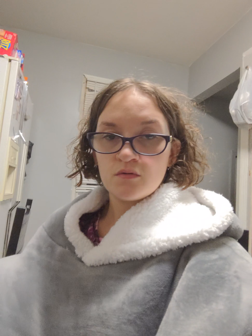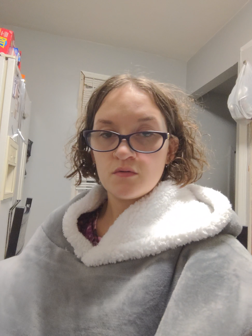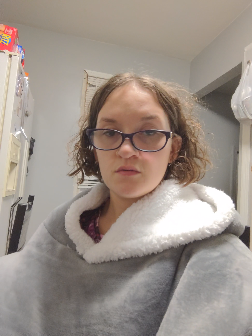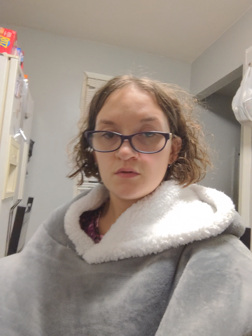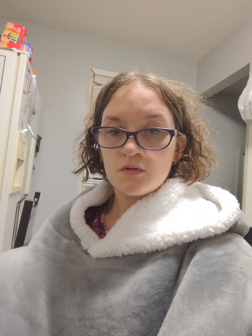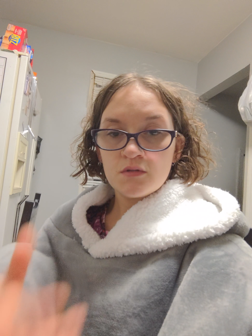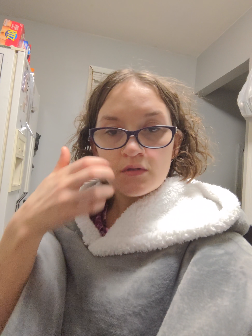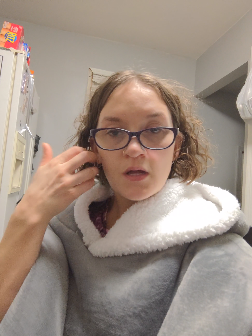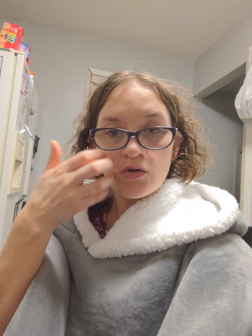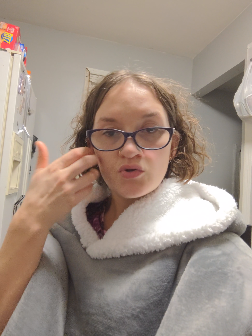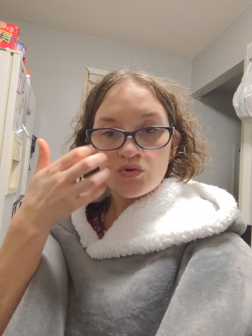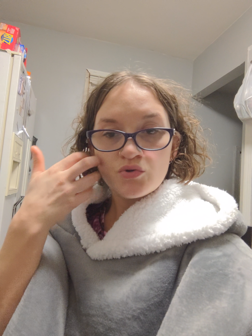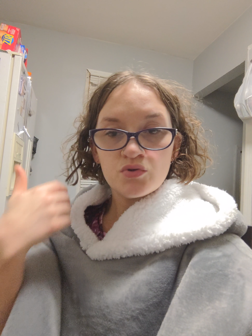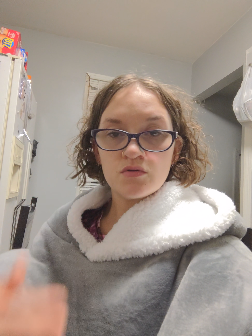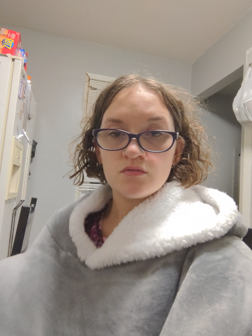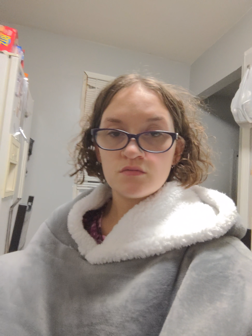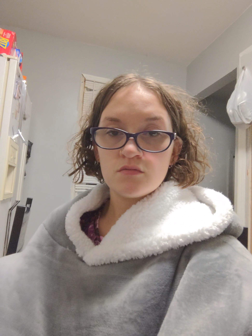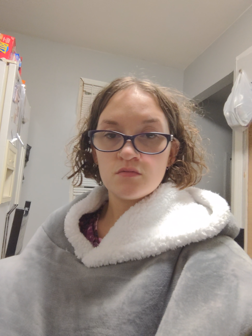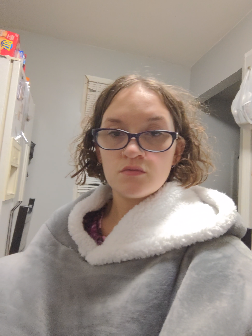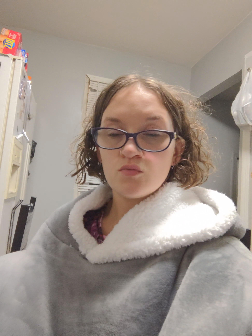tiger